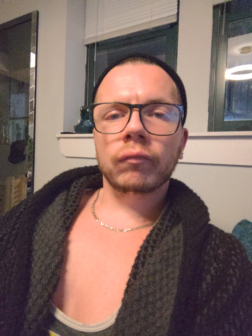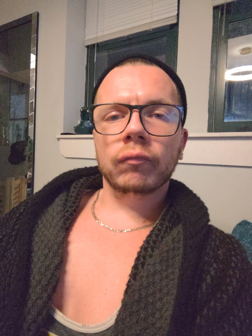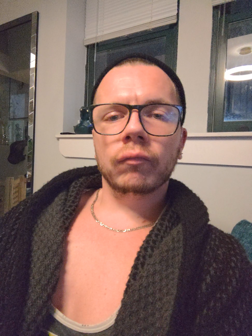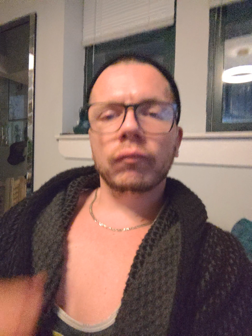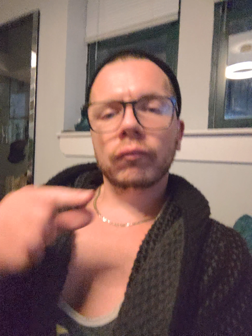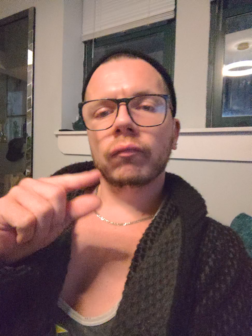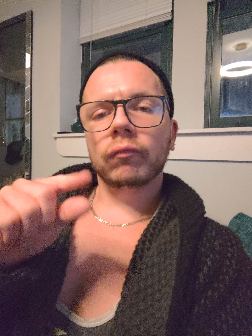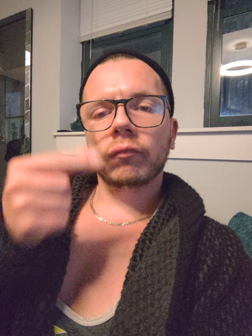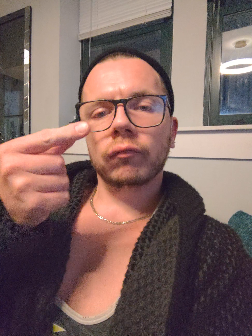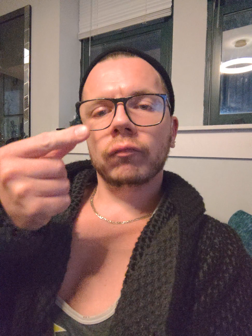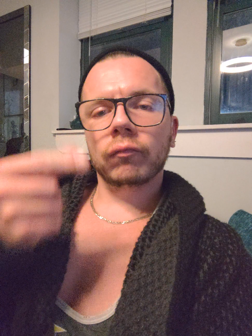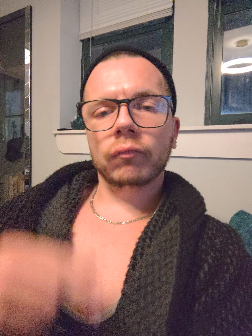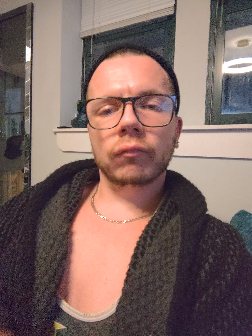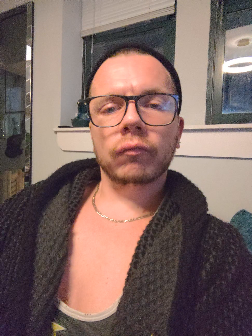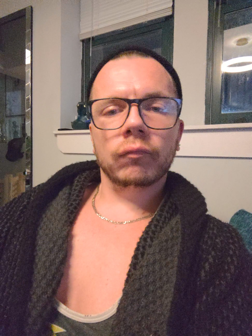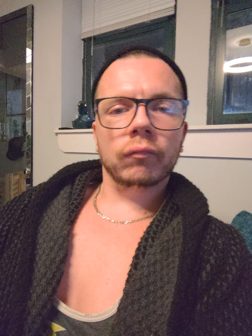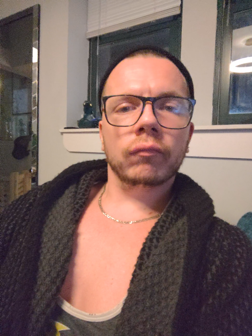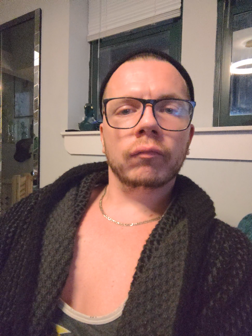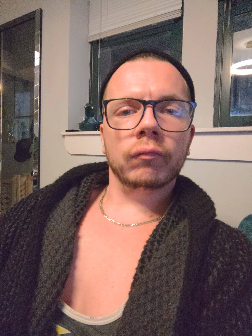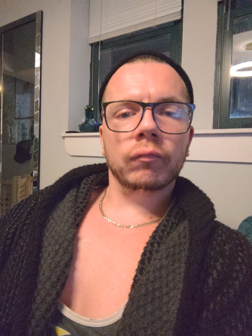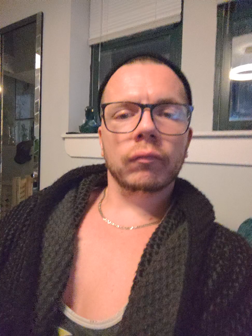green